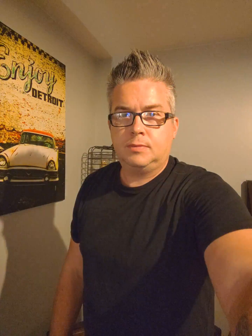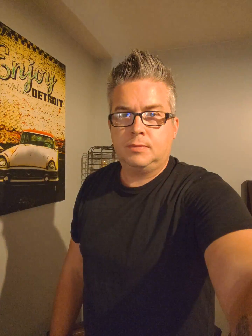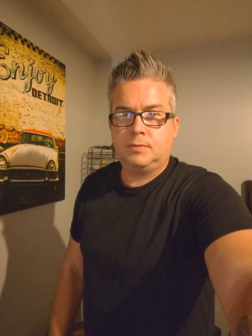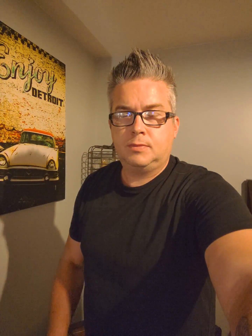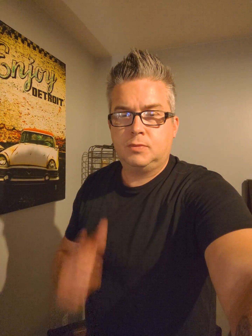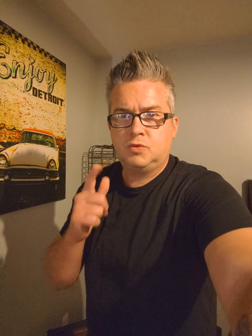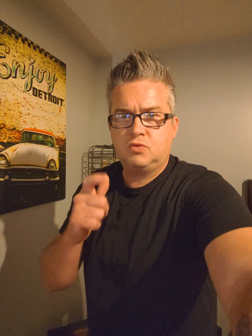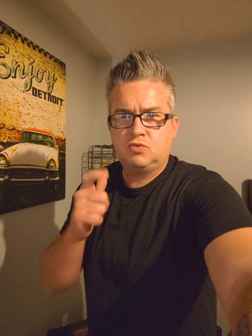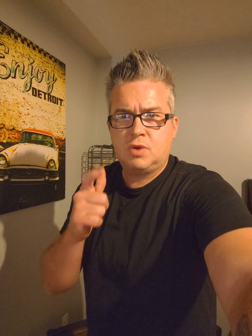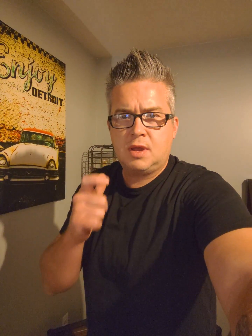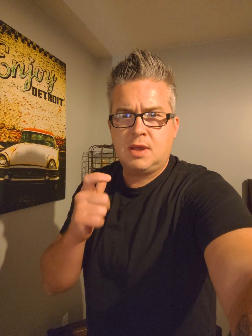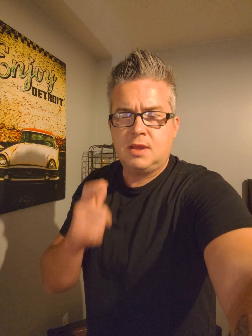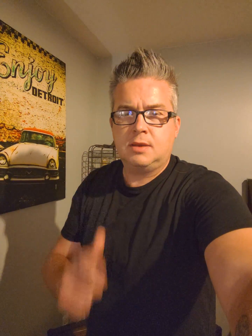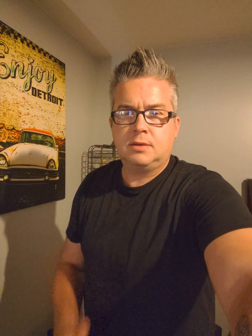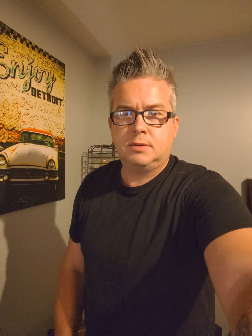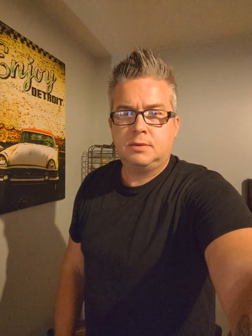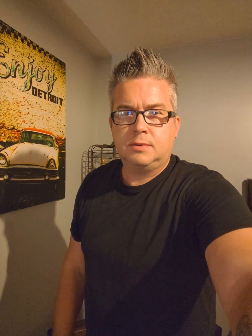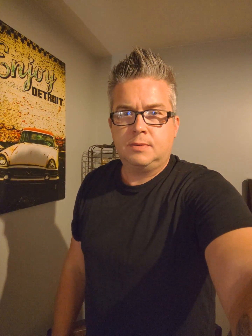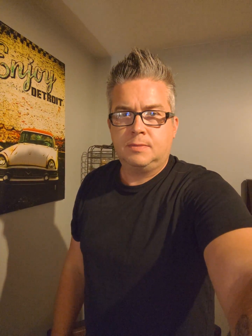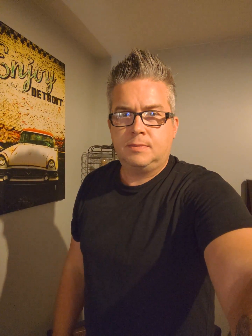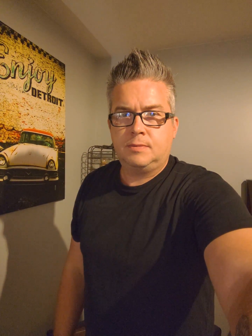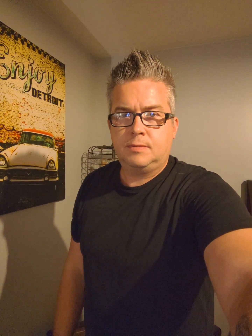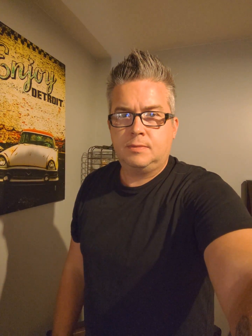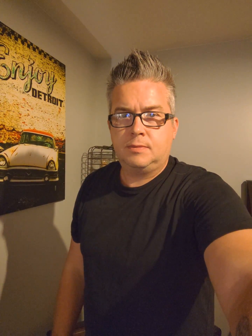run